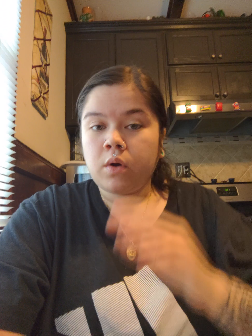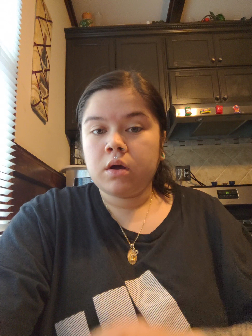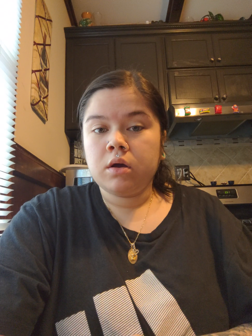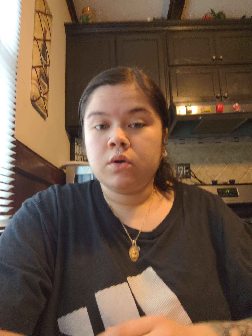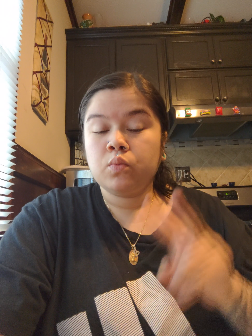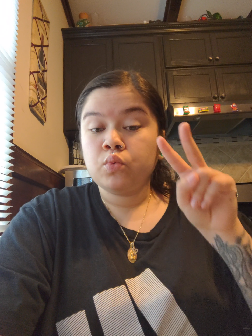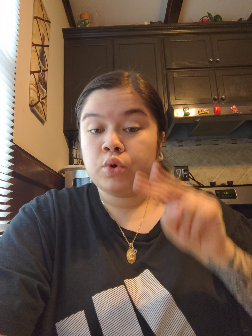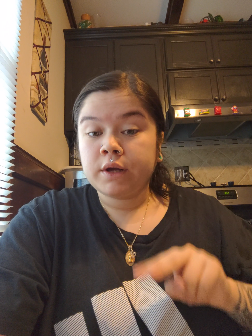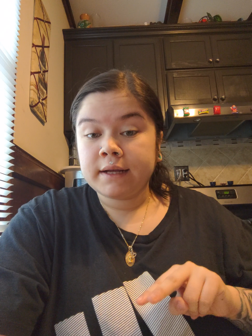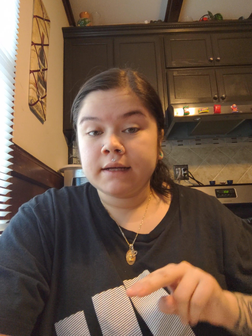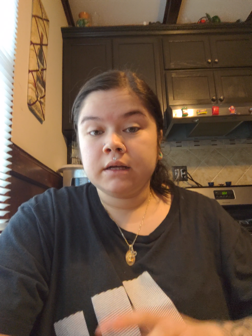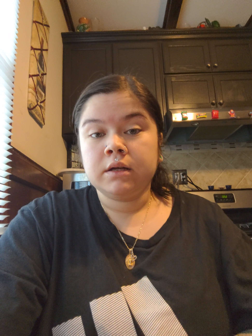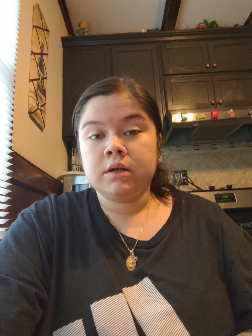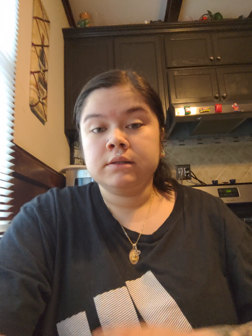read